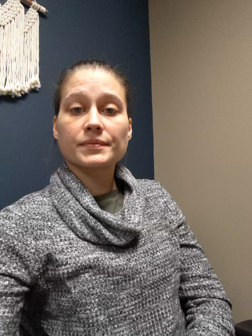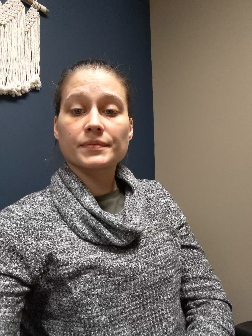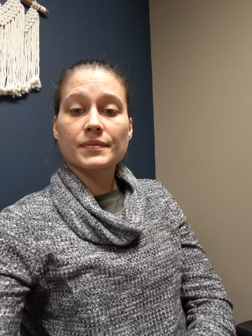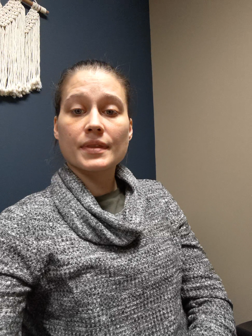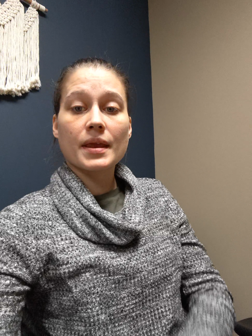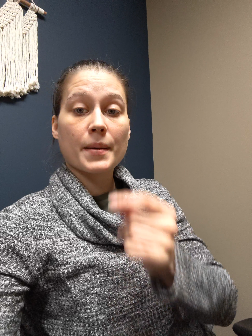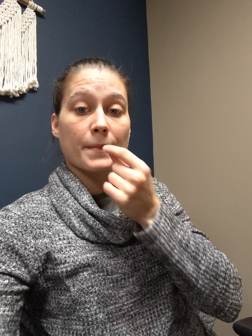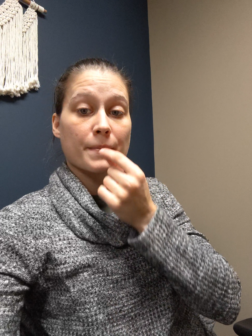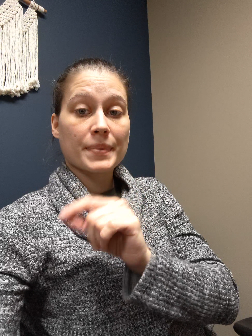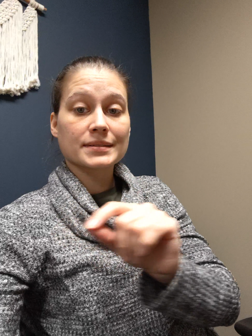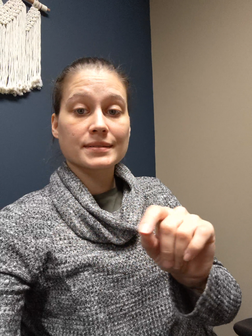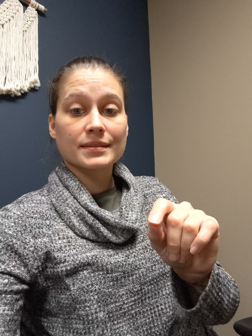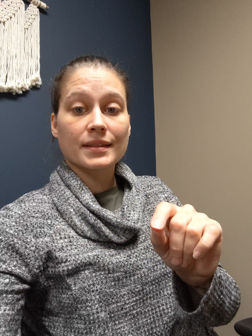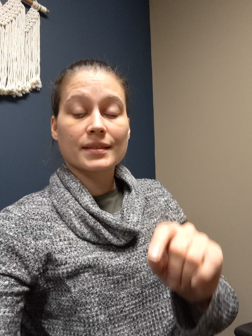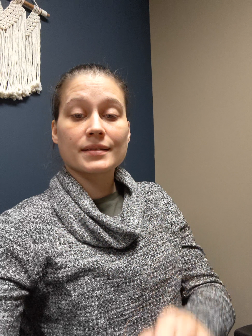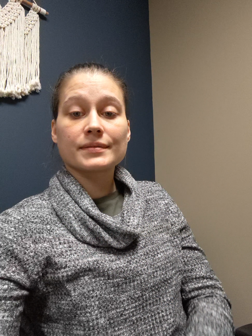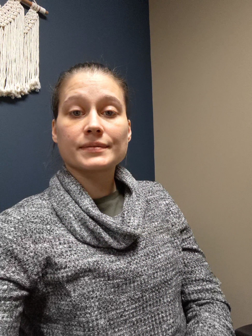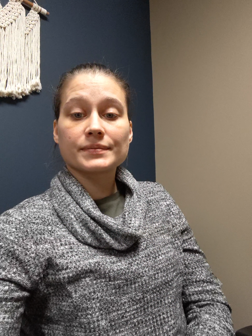pencil